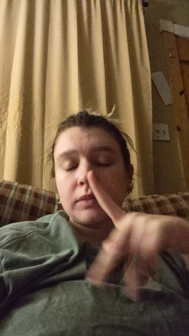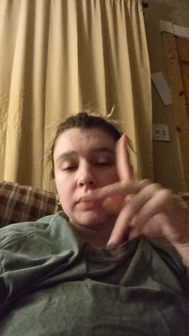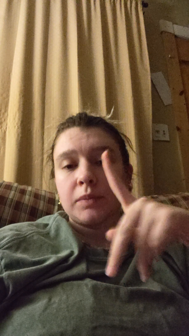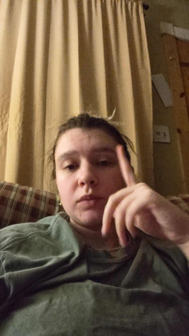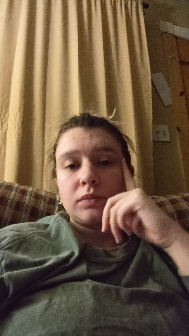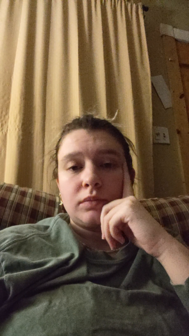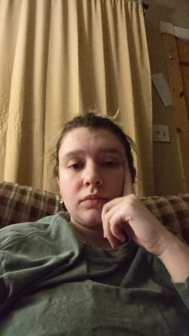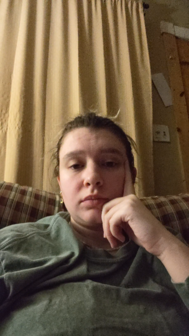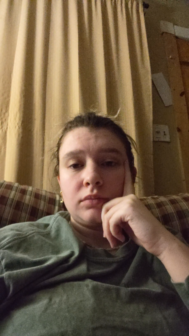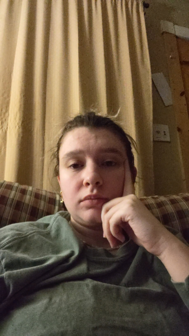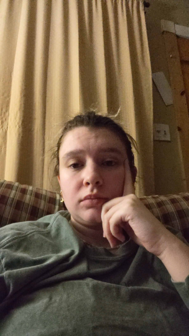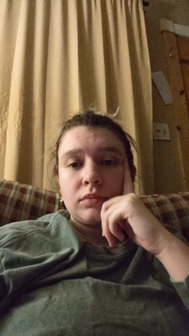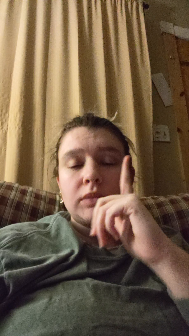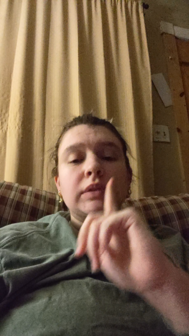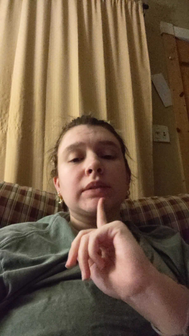is